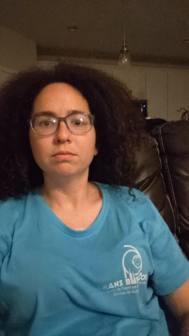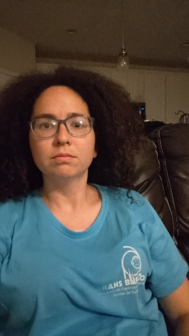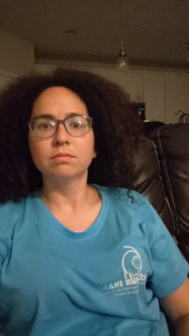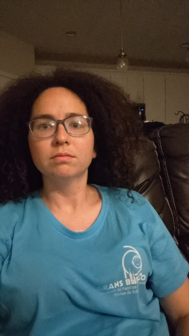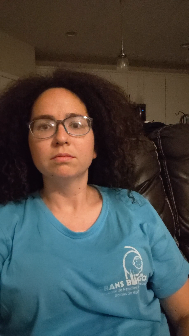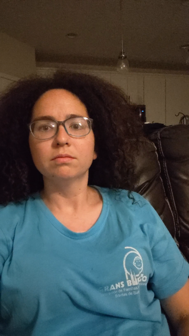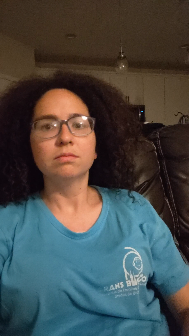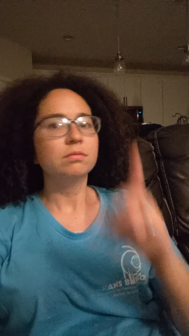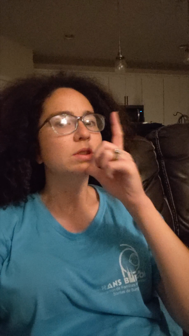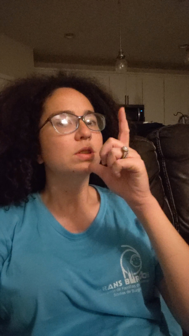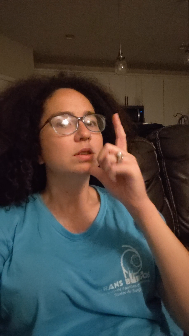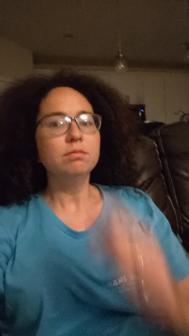lunch